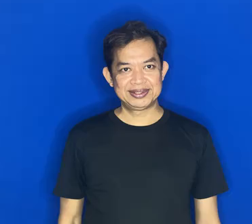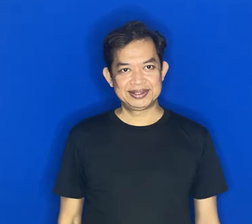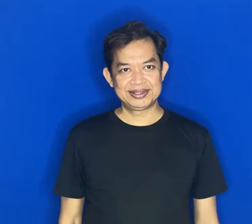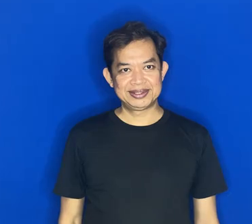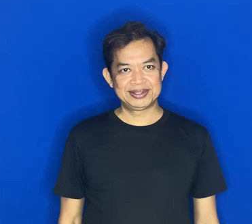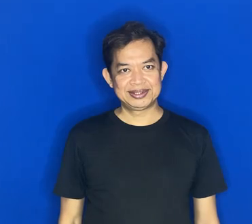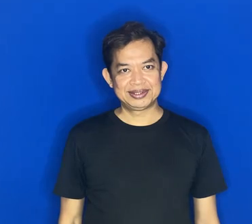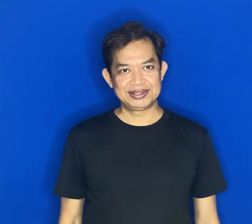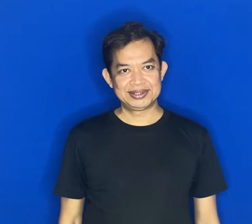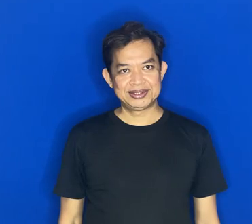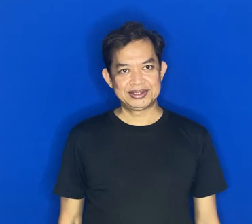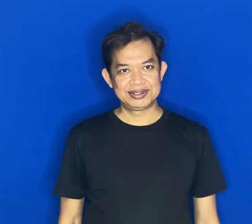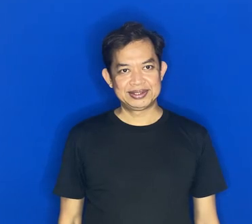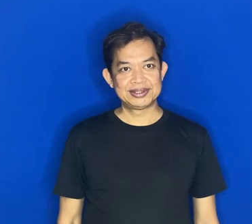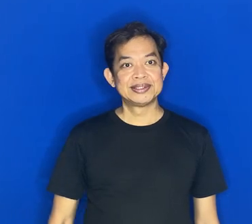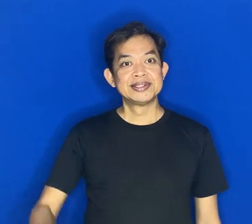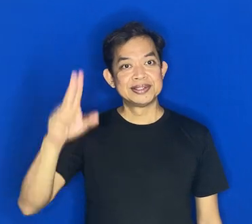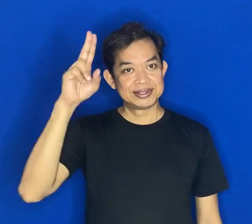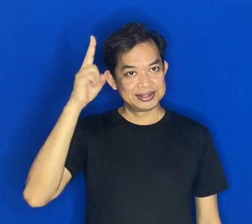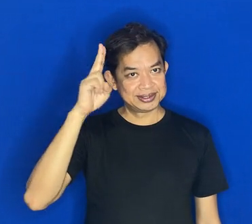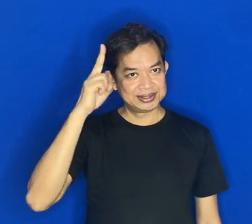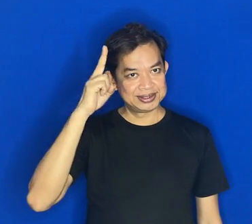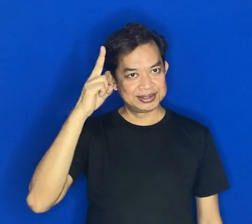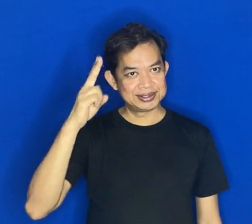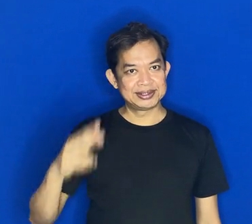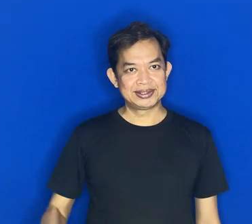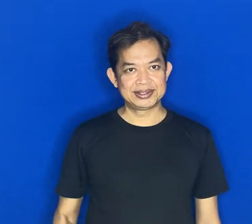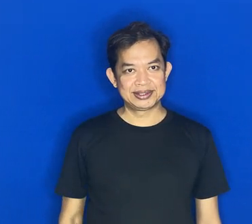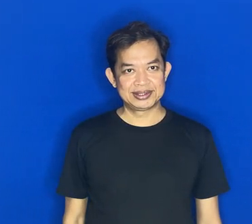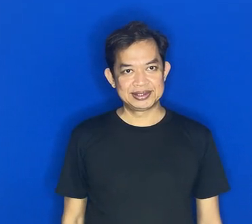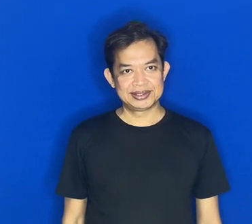uncle